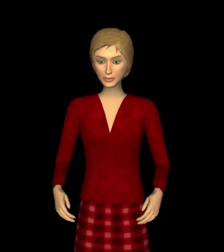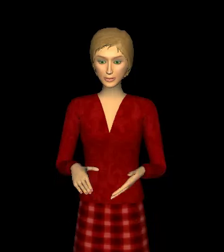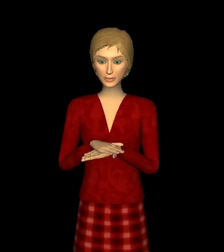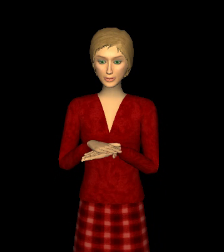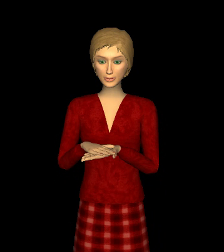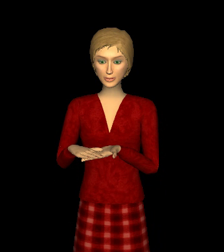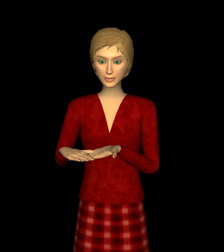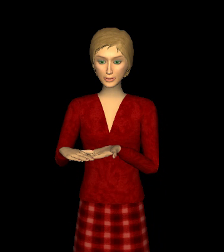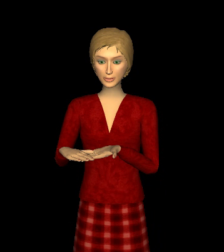ناعم